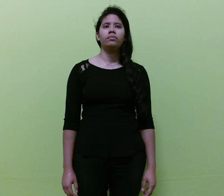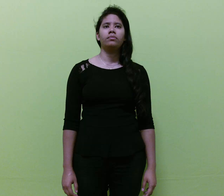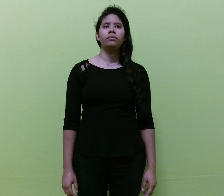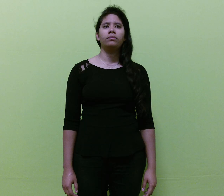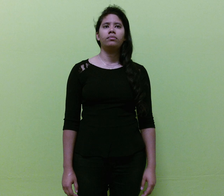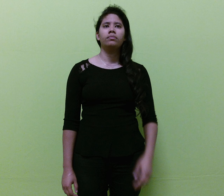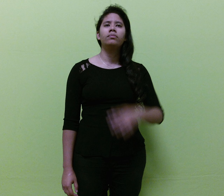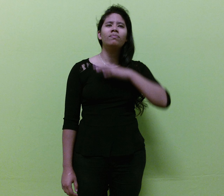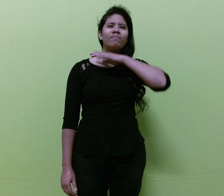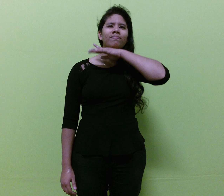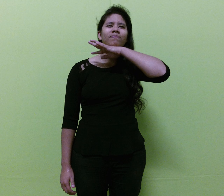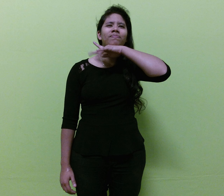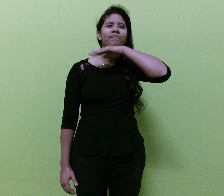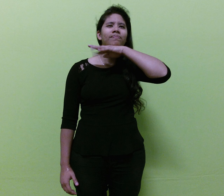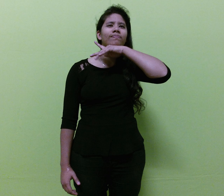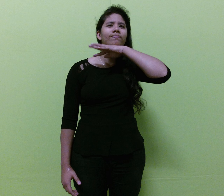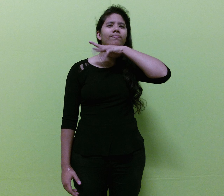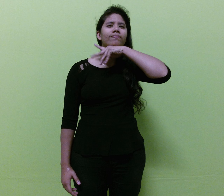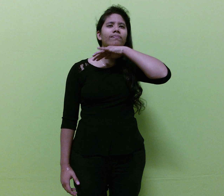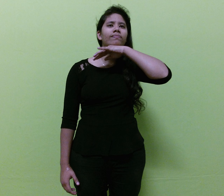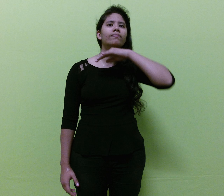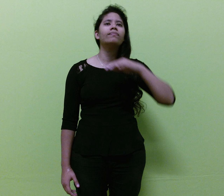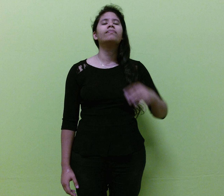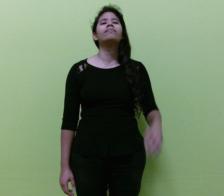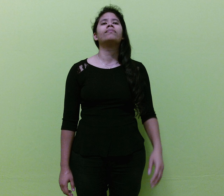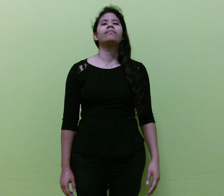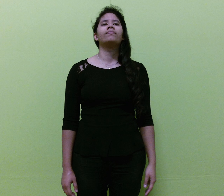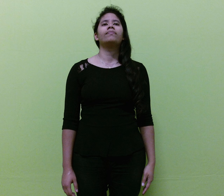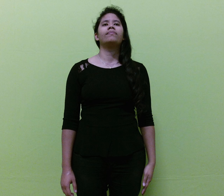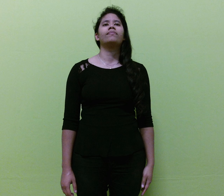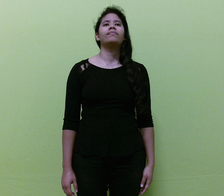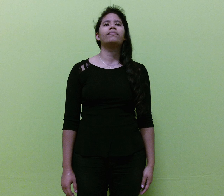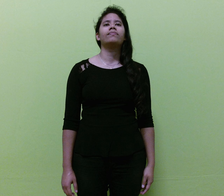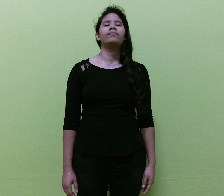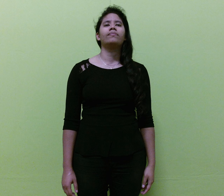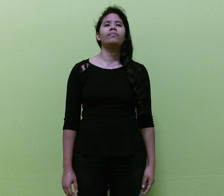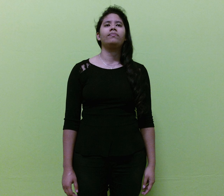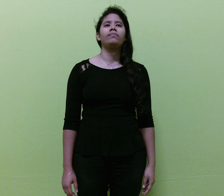ruim